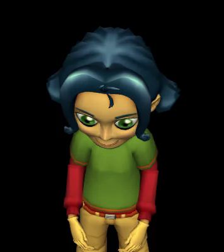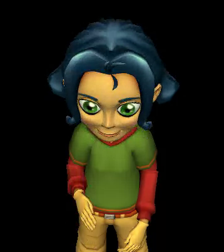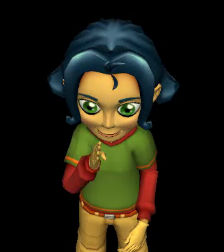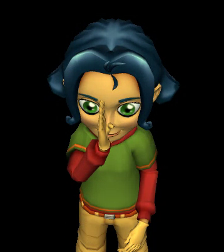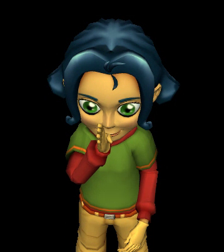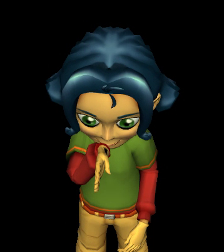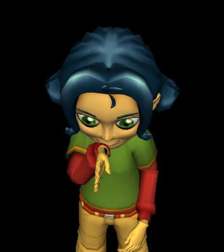اتجاه